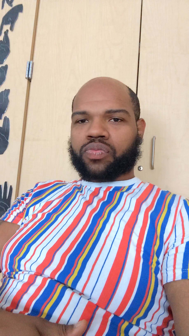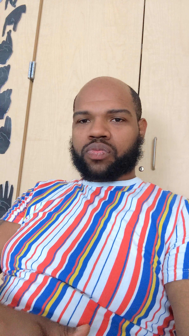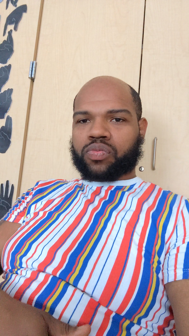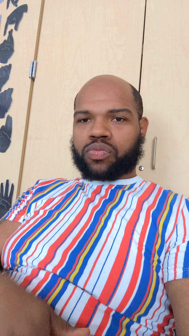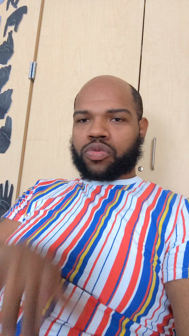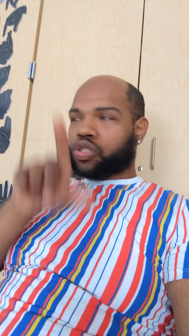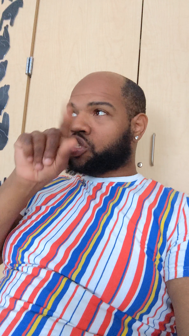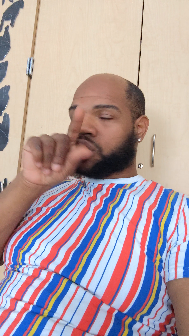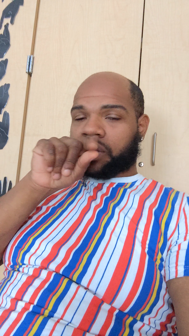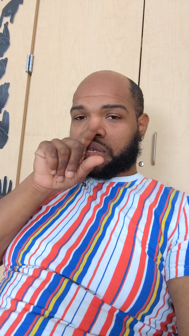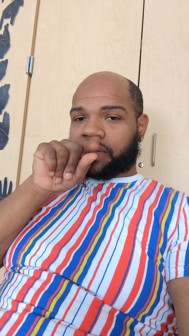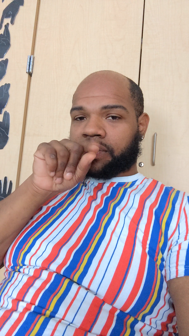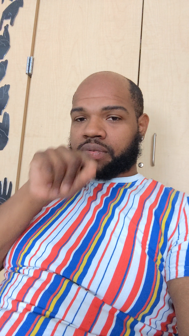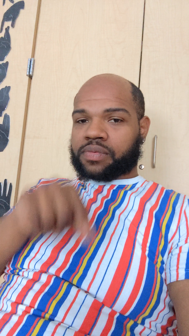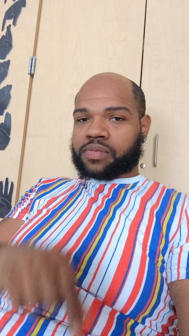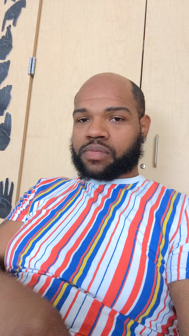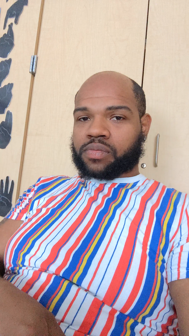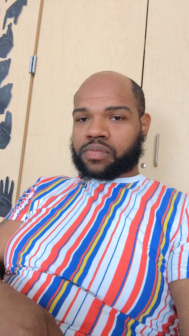chicken